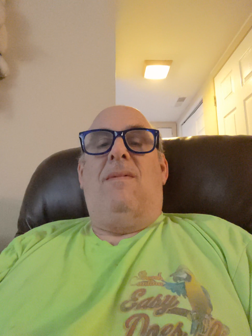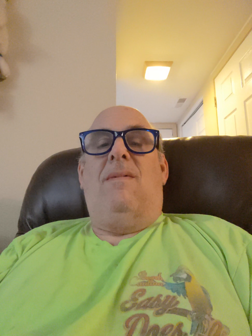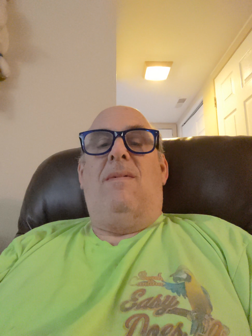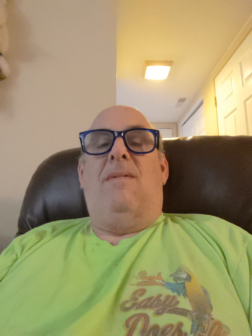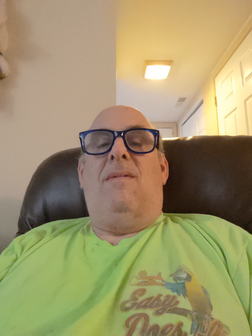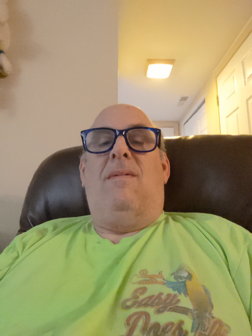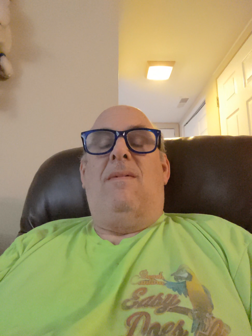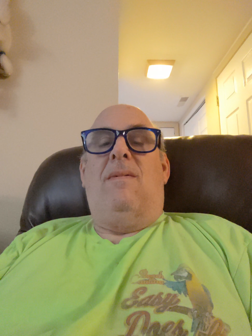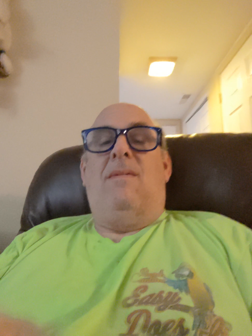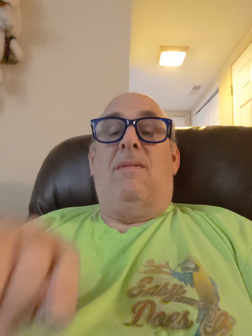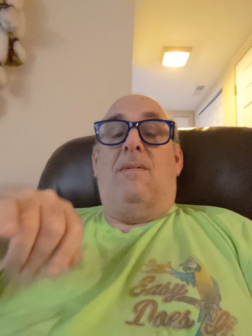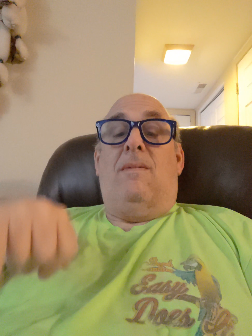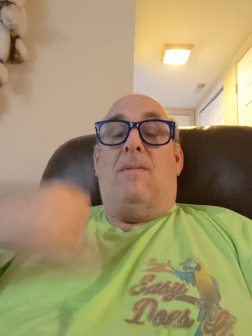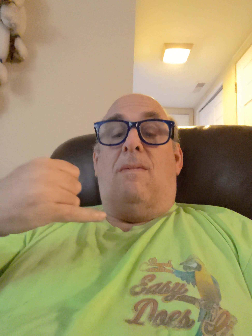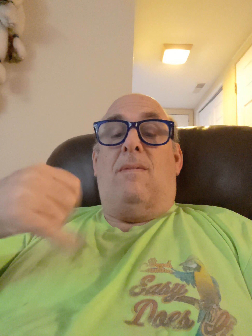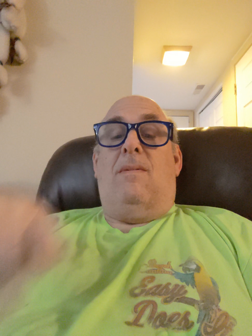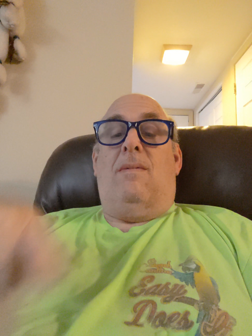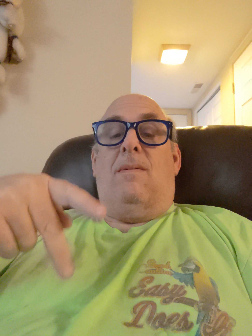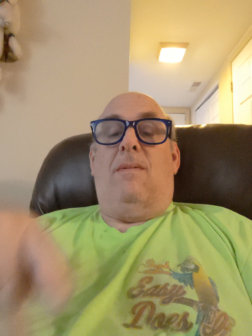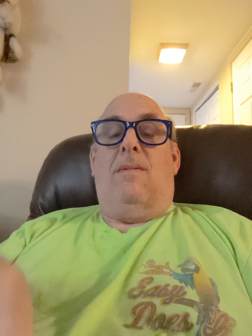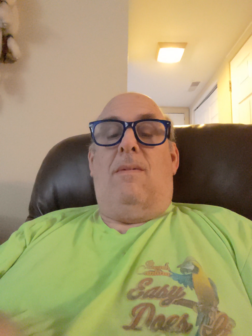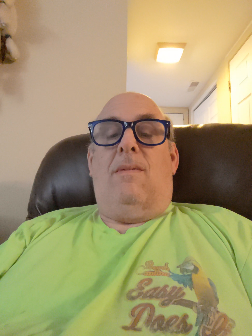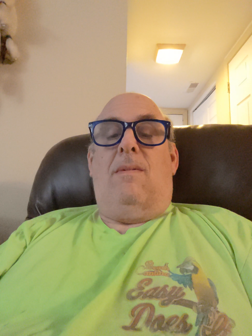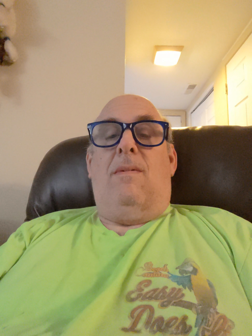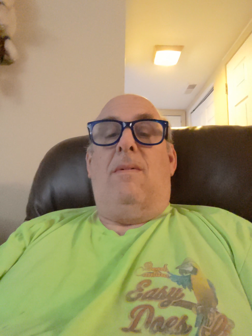jeans